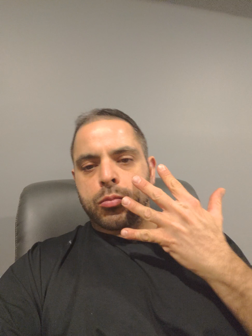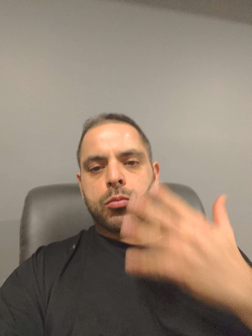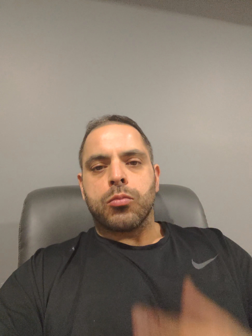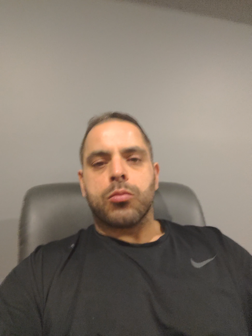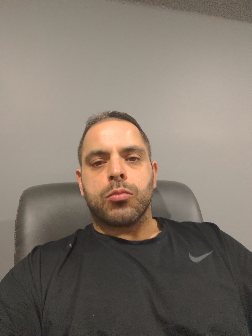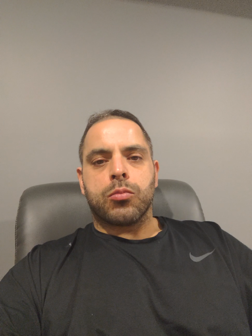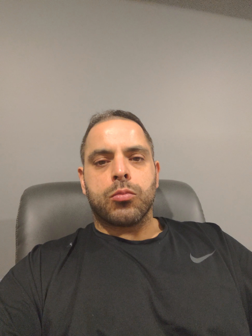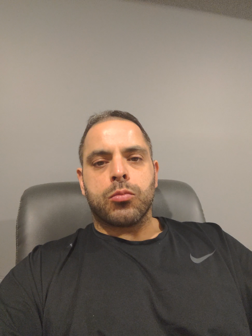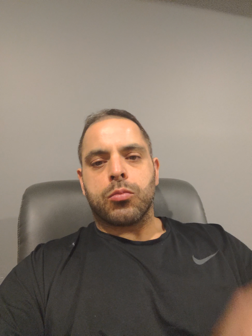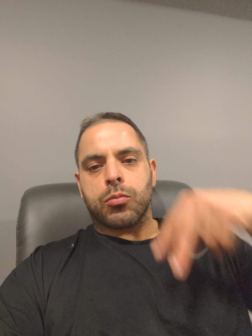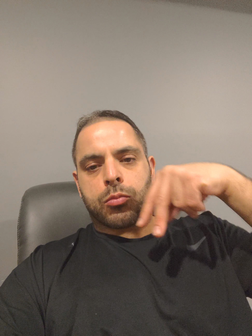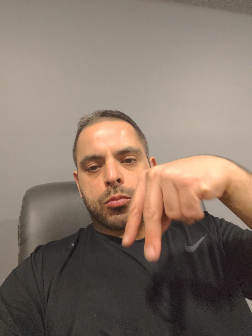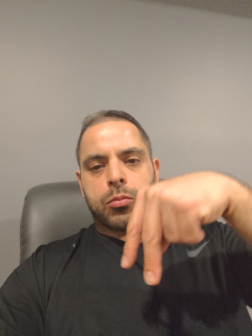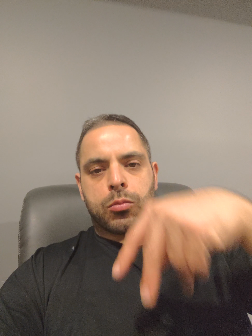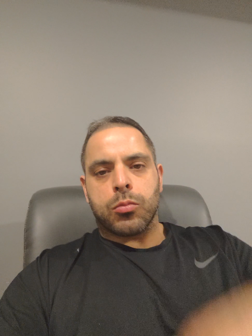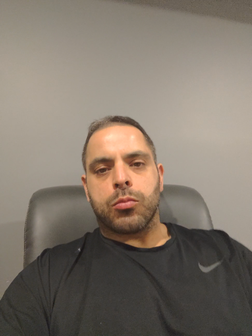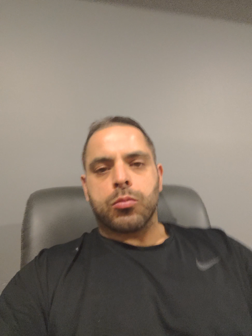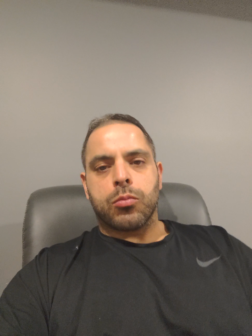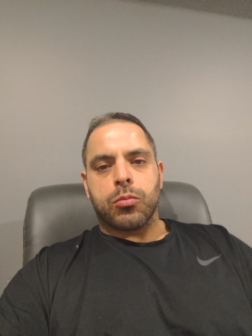ride